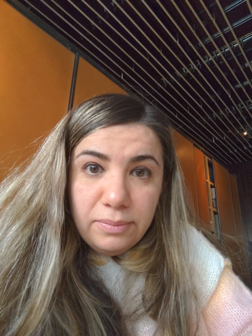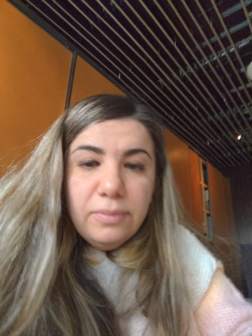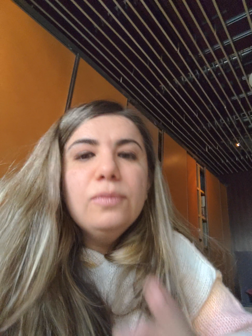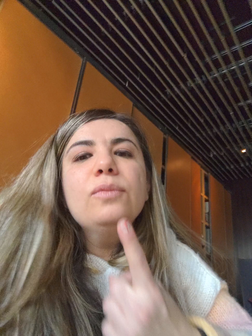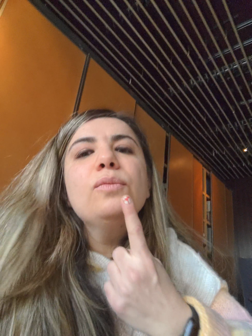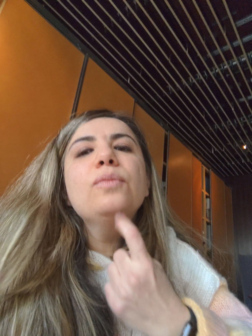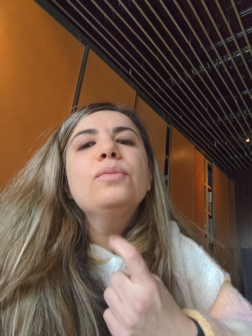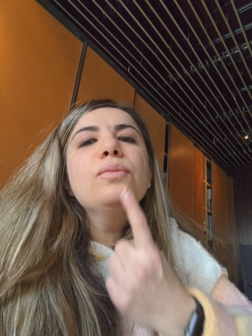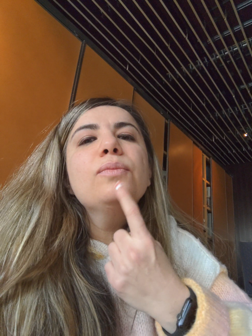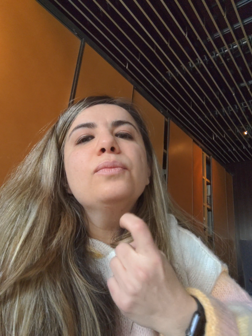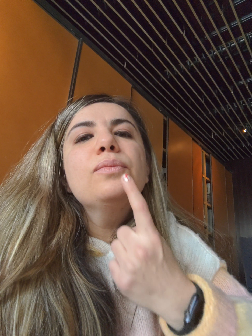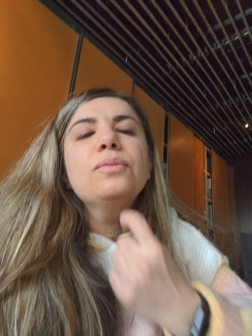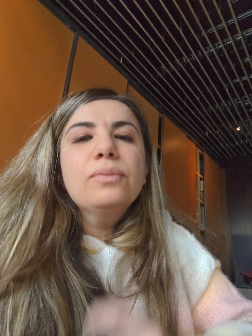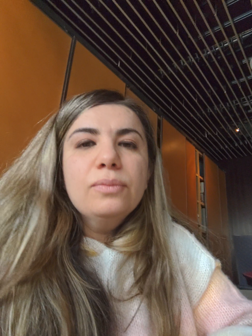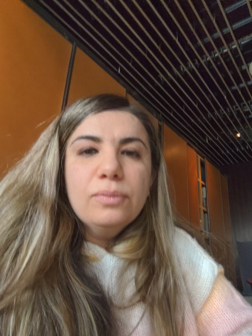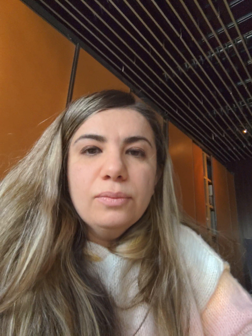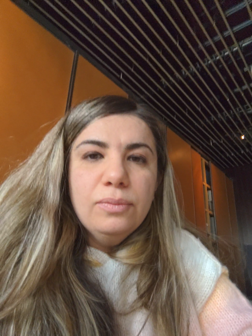red